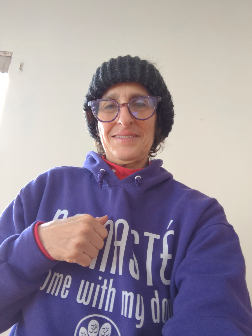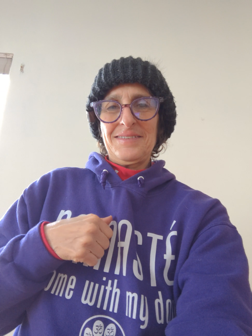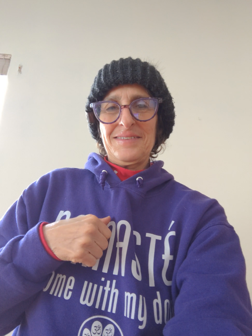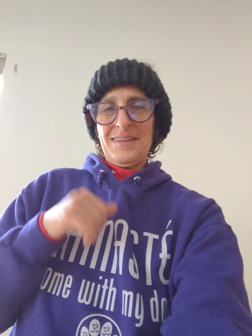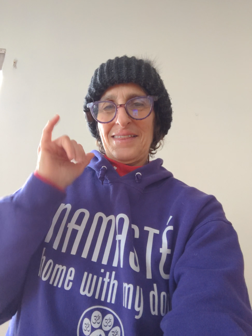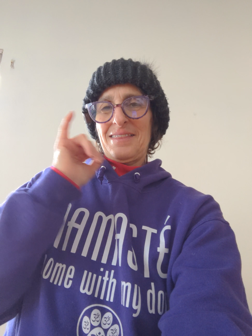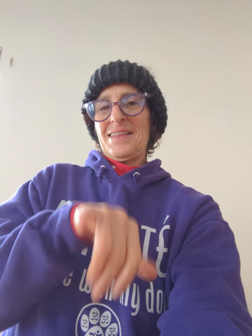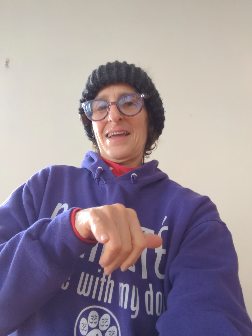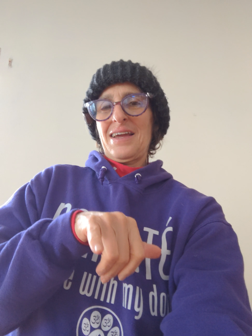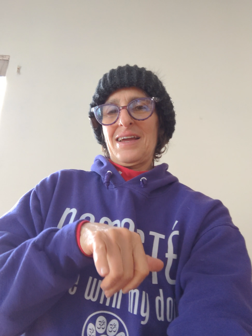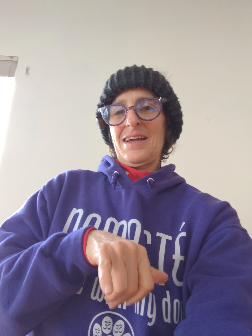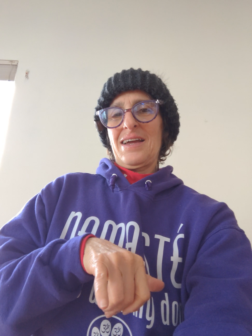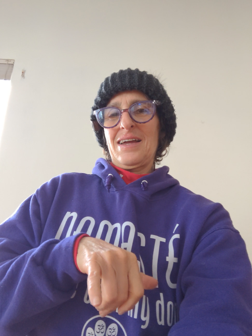that